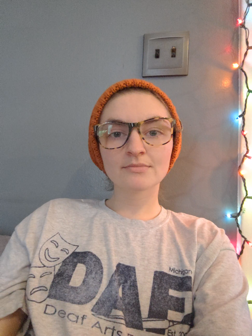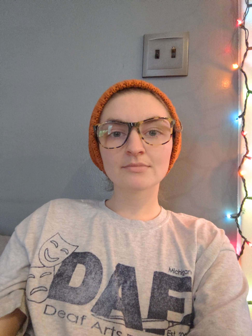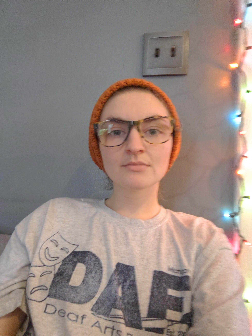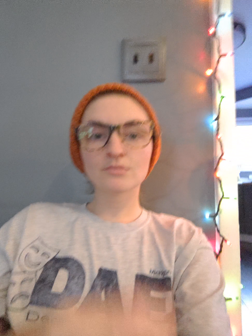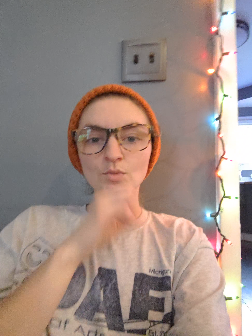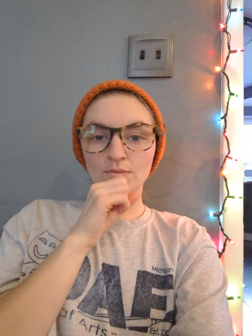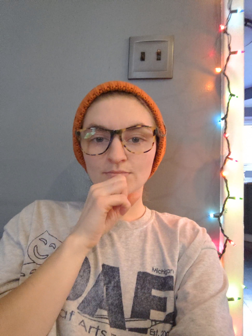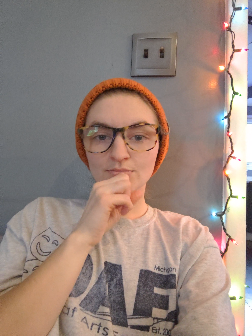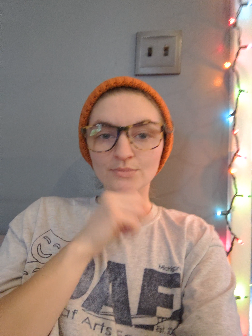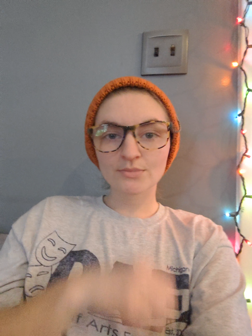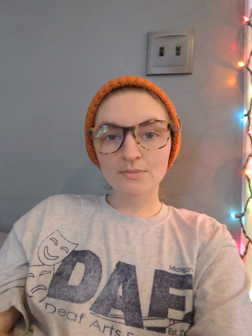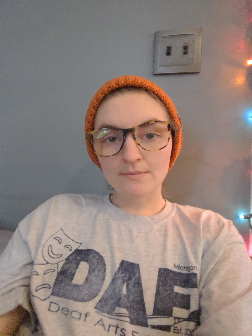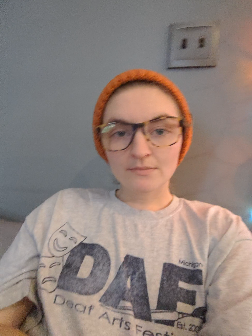orange